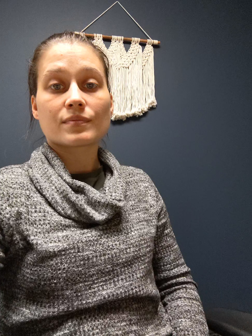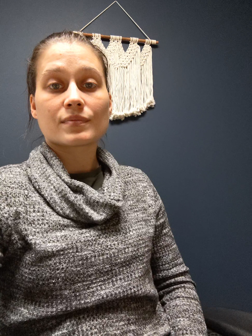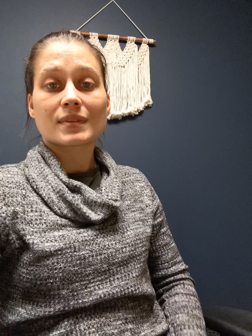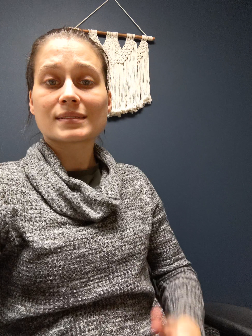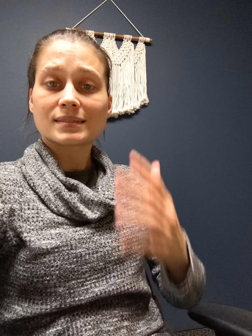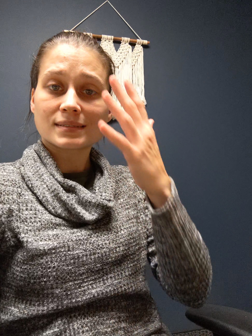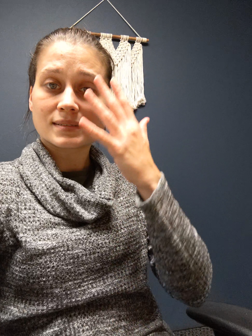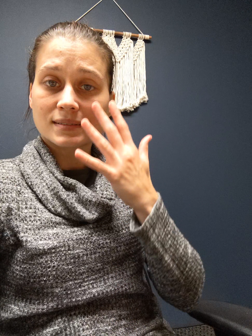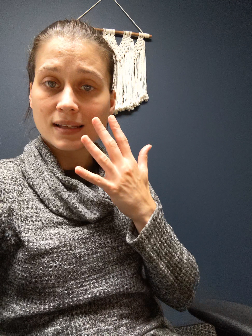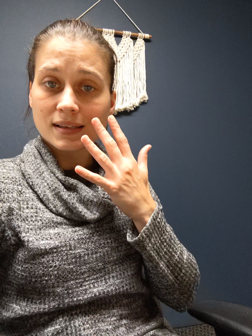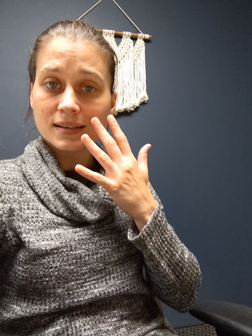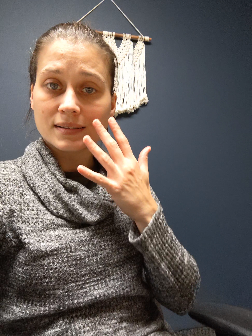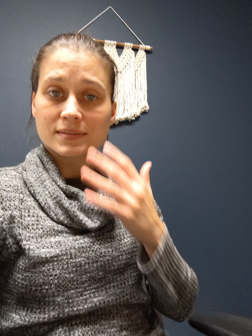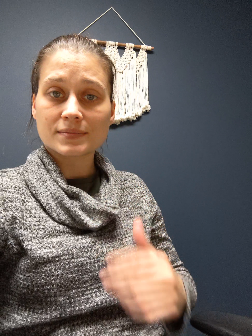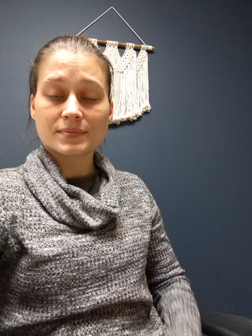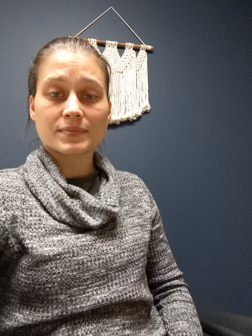sad